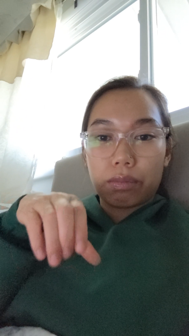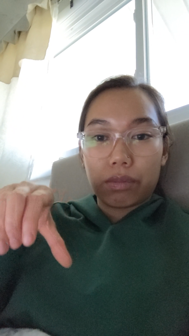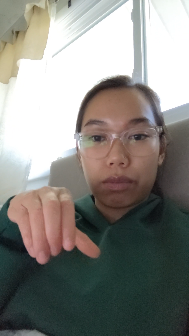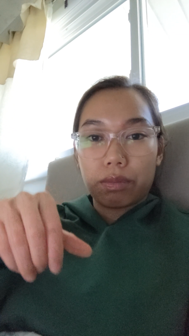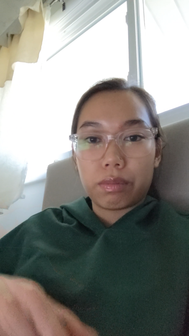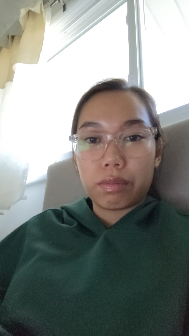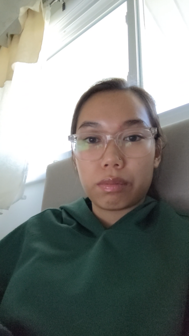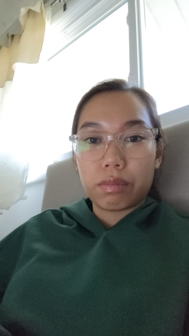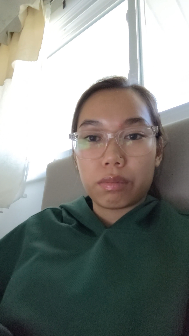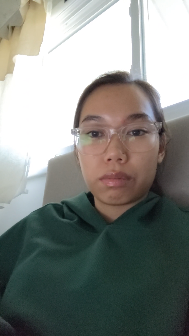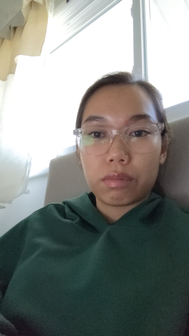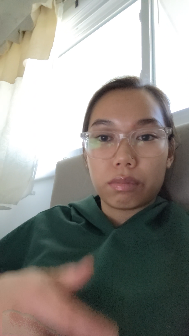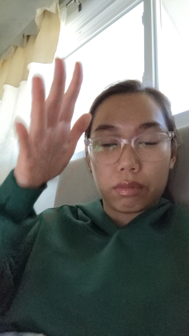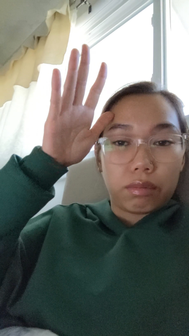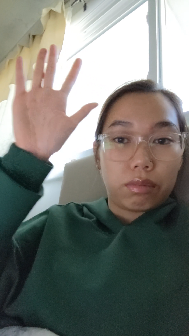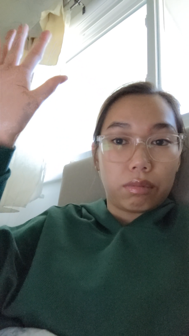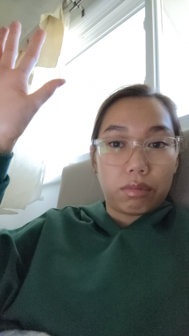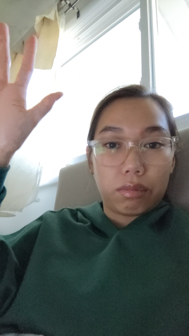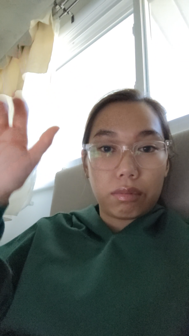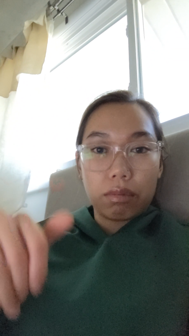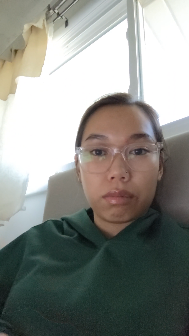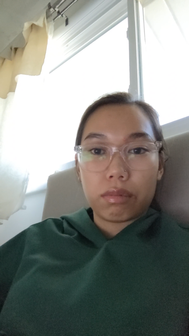deer